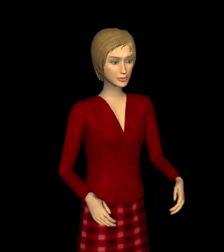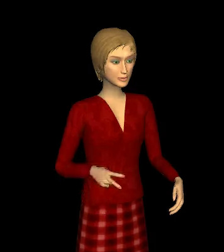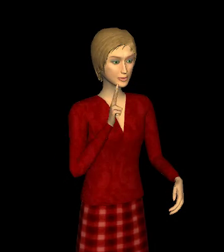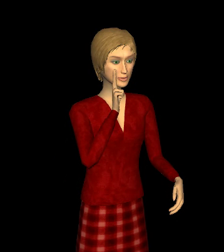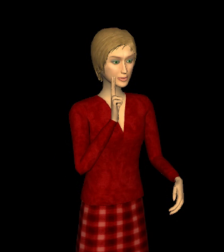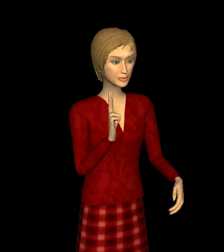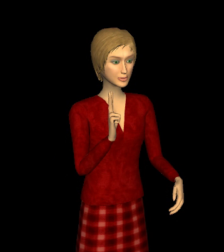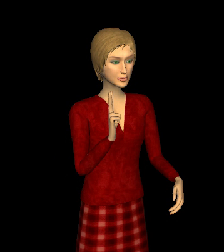يشاهد